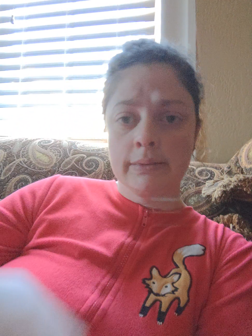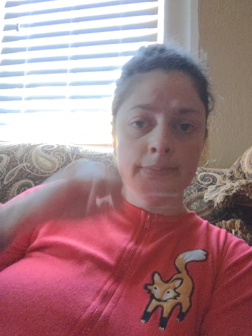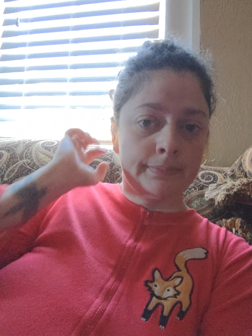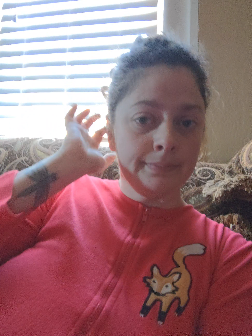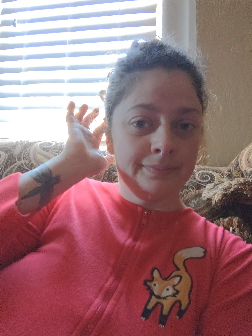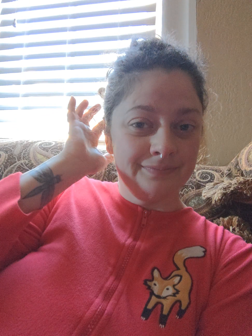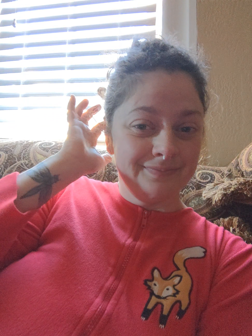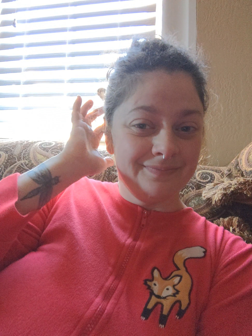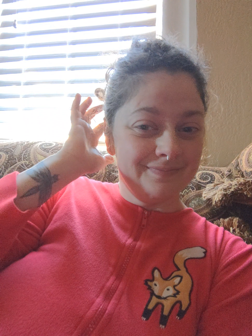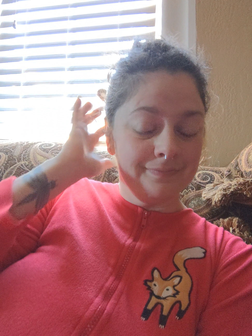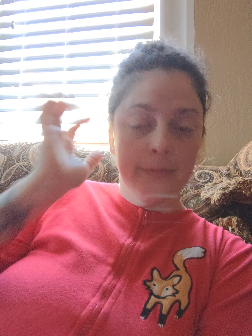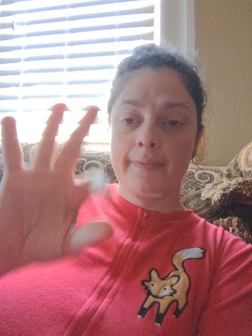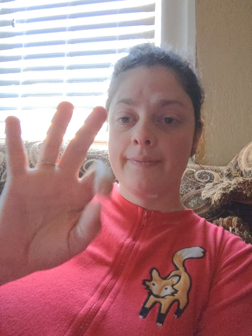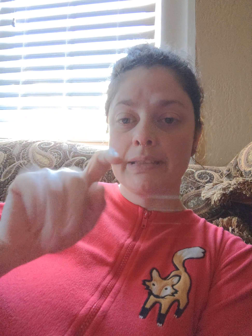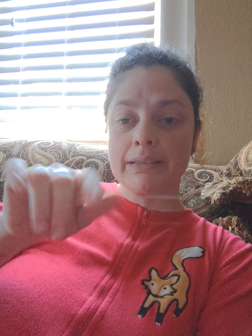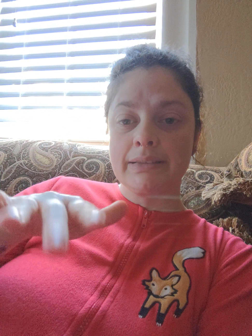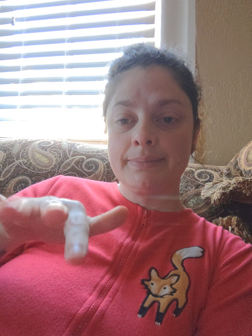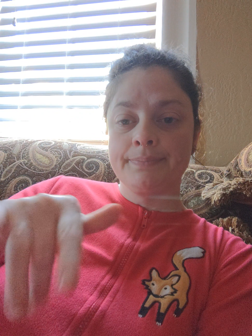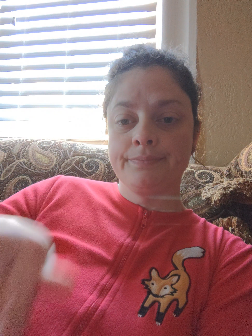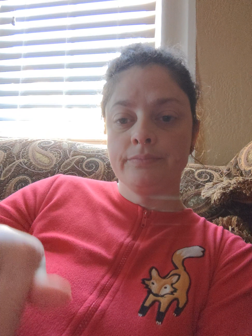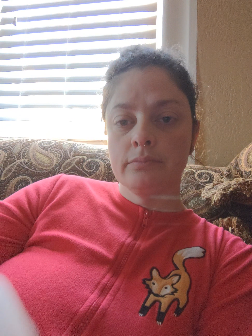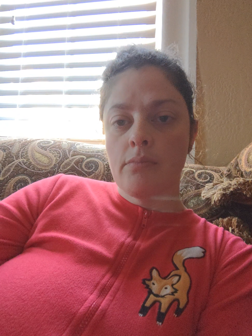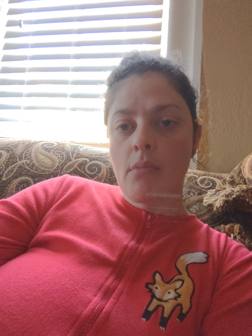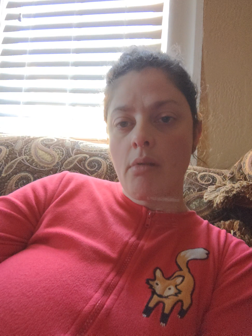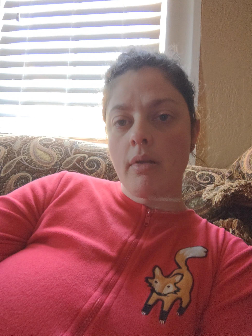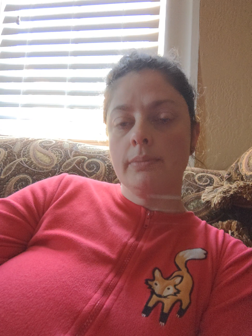feet